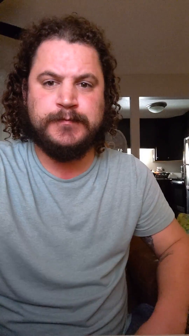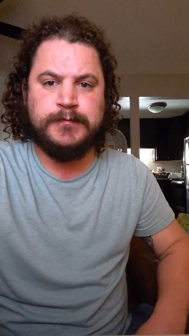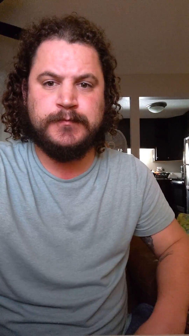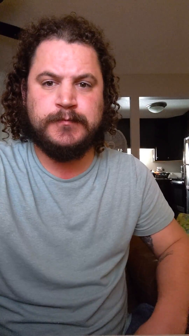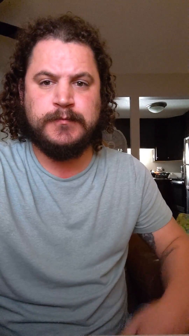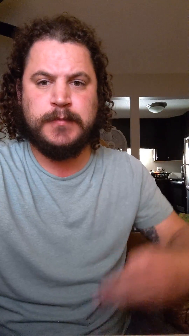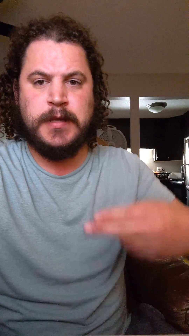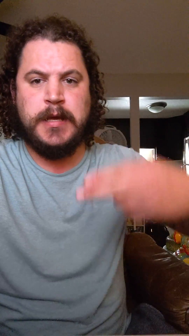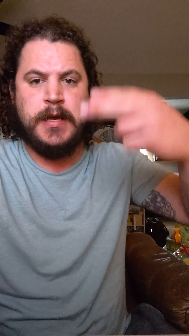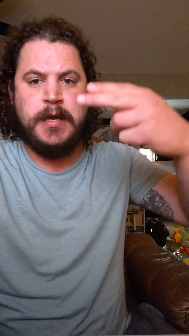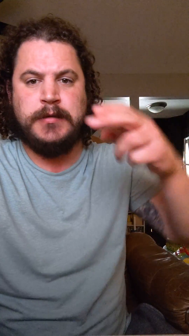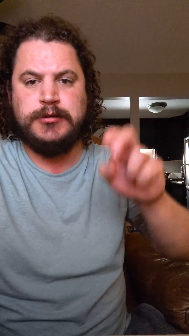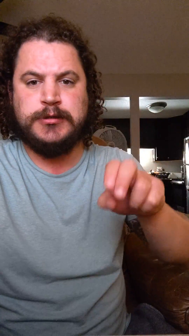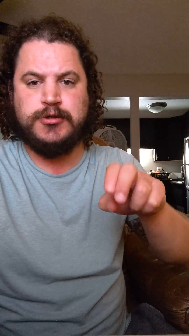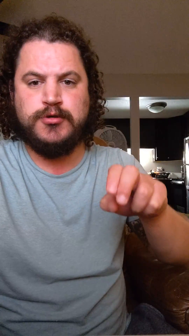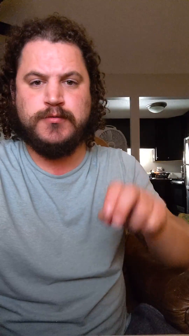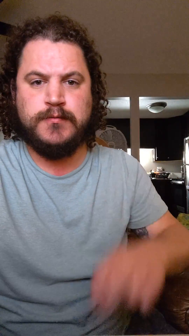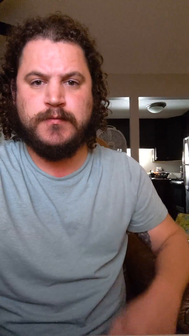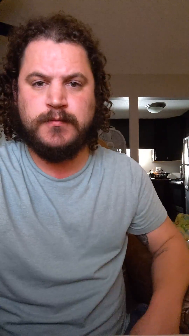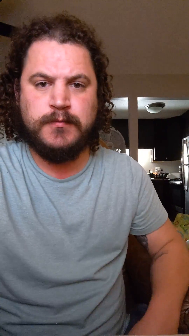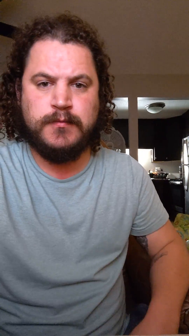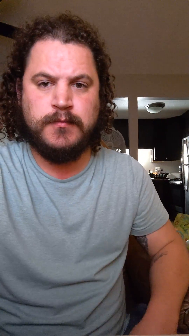high chair